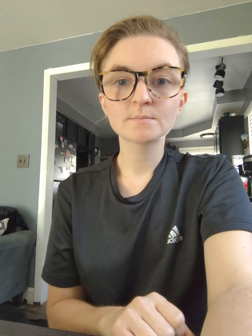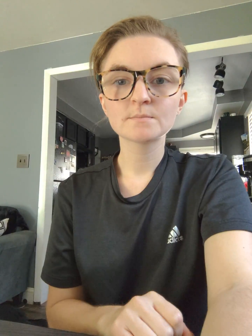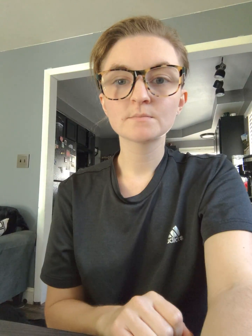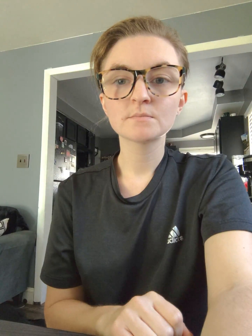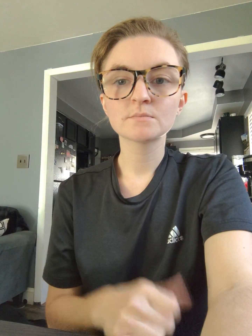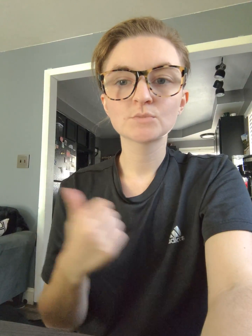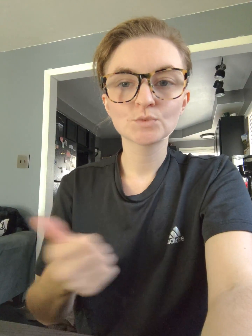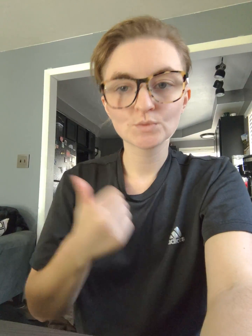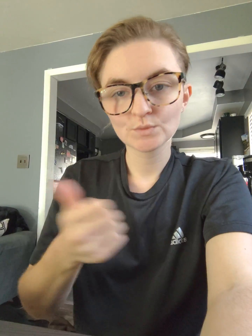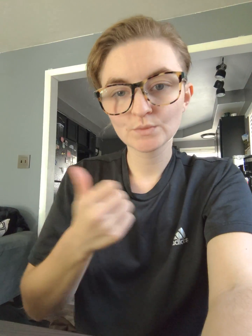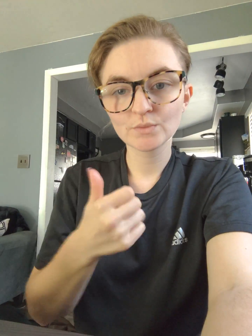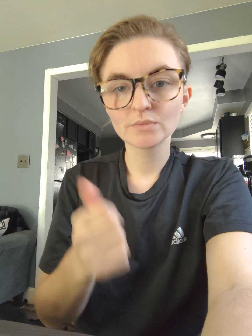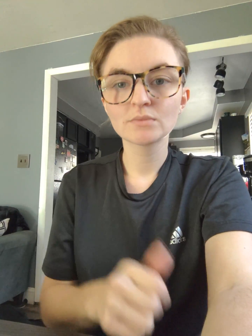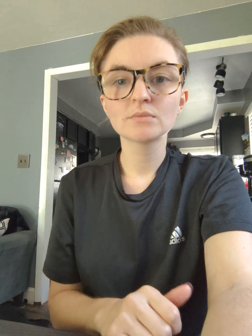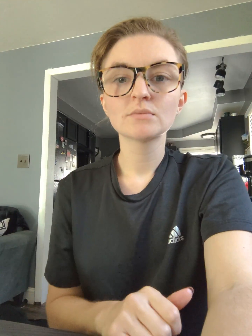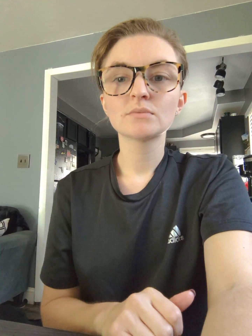chase